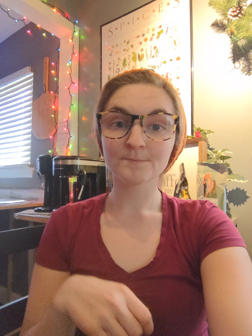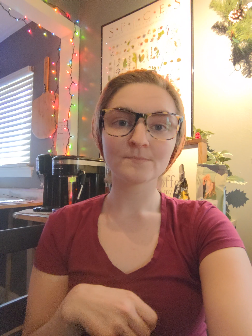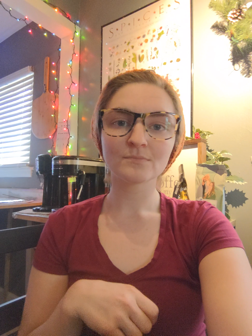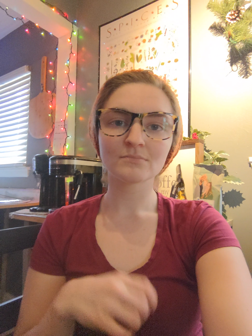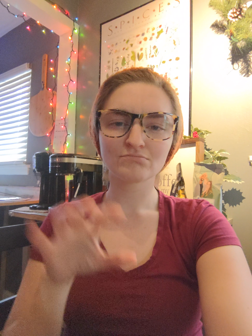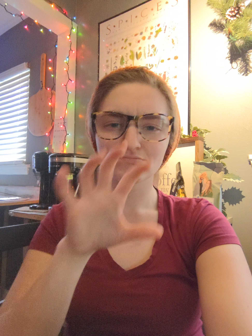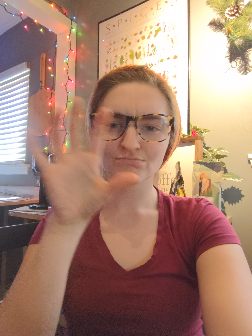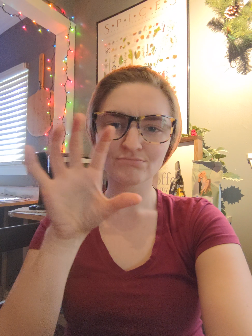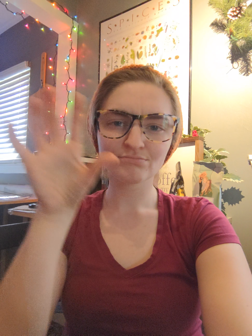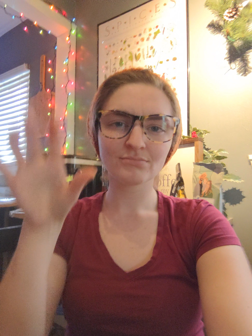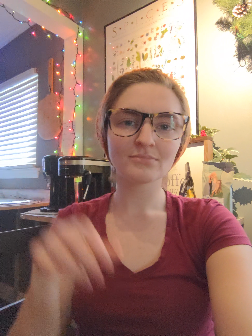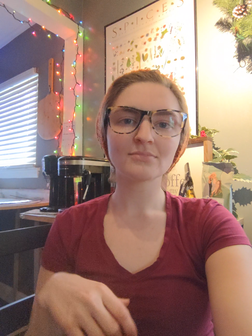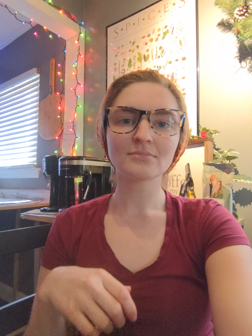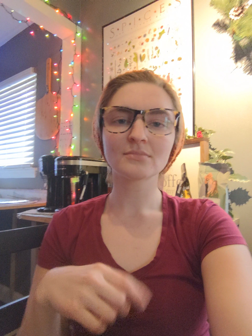cloud